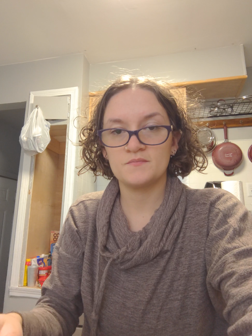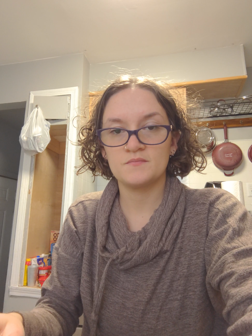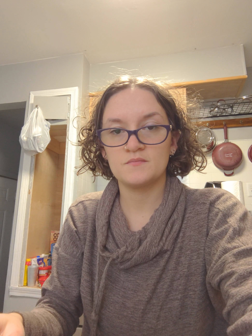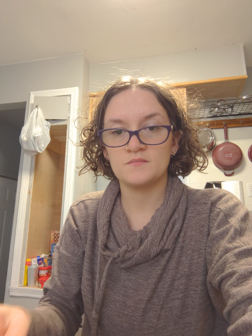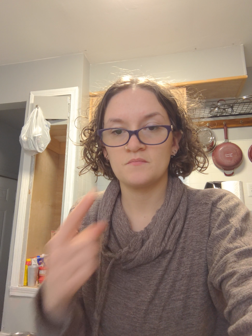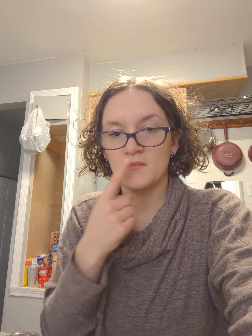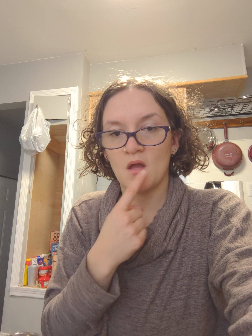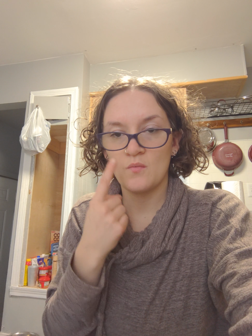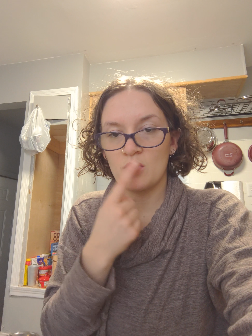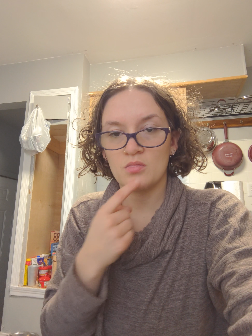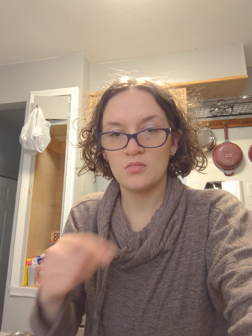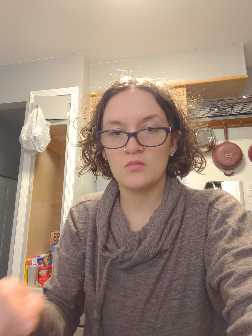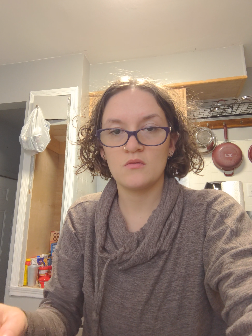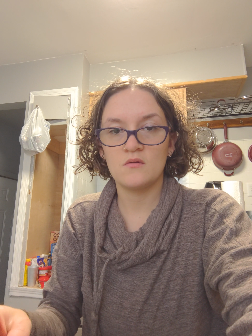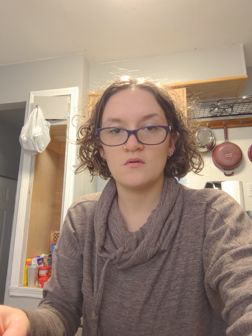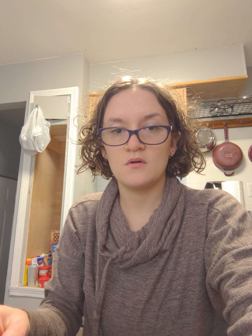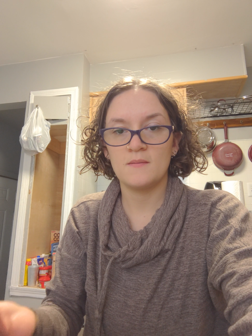mouth